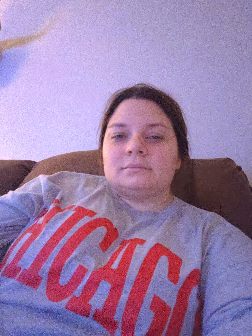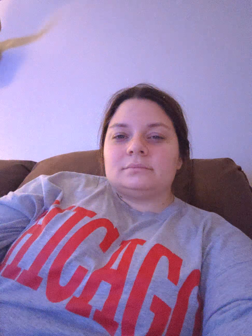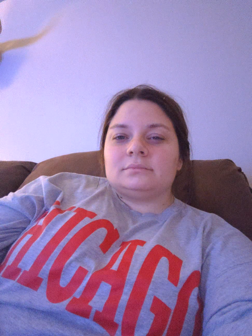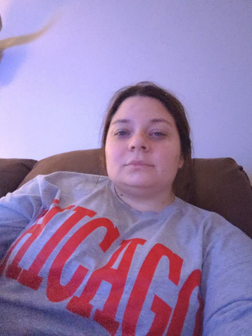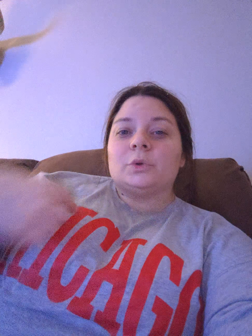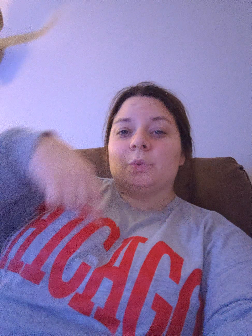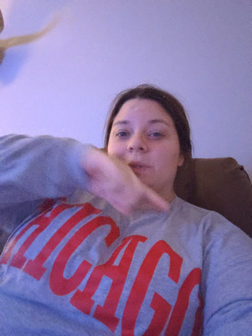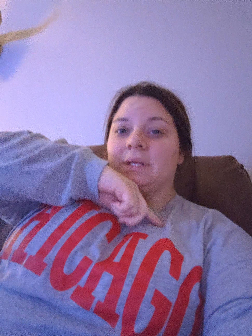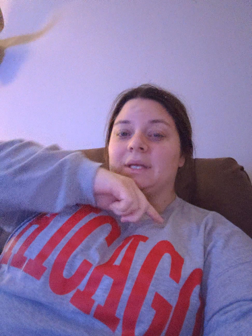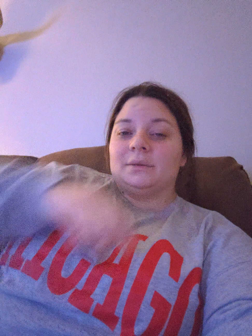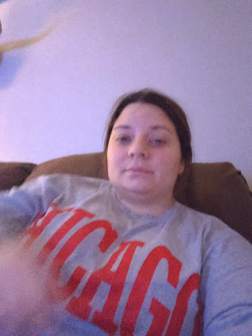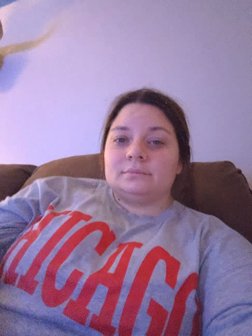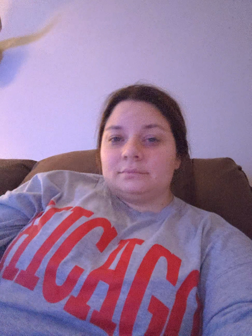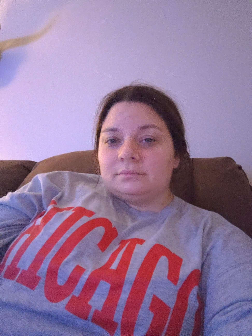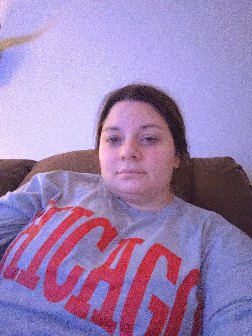we